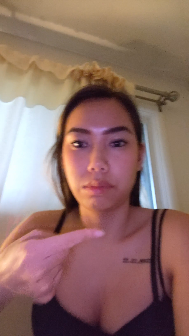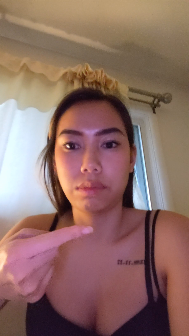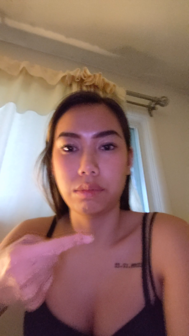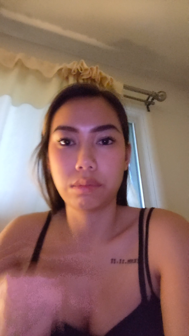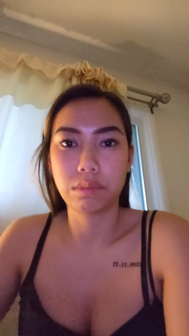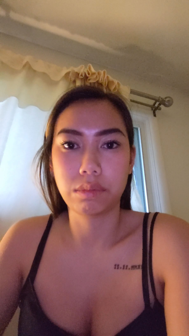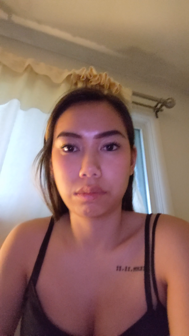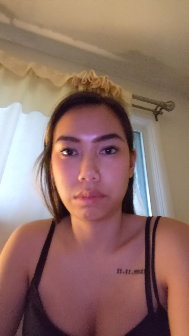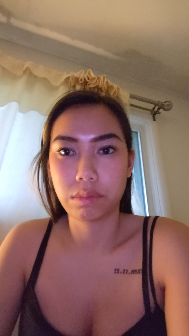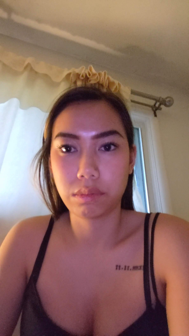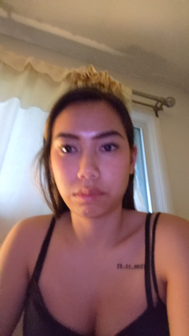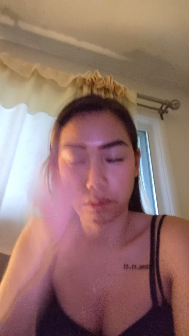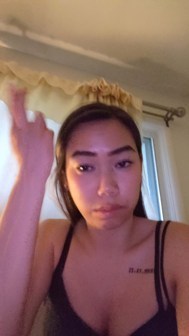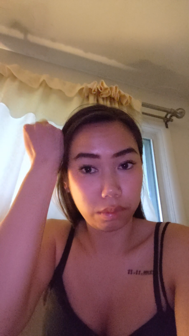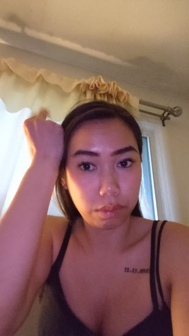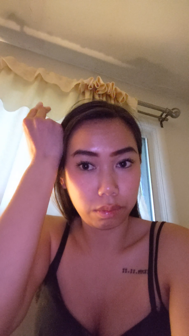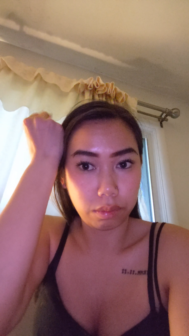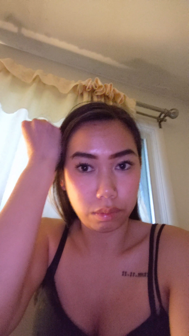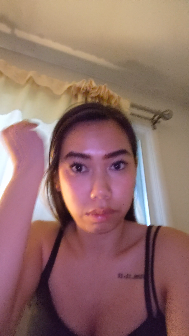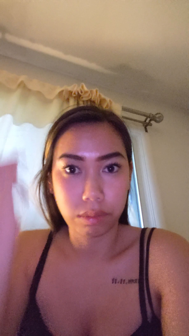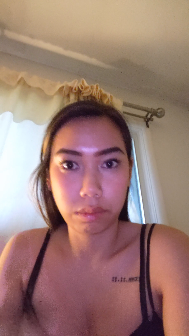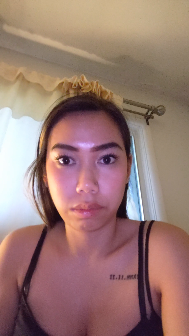rabbit